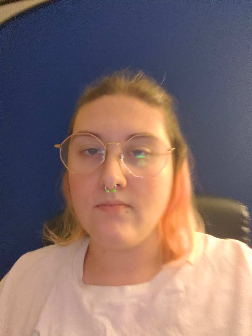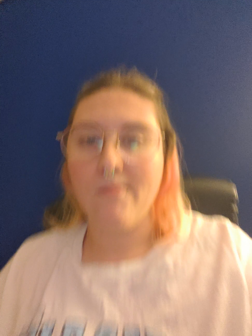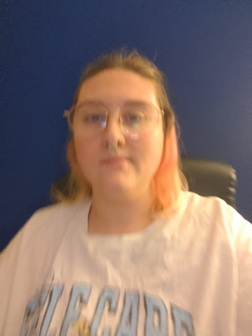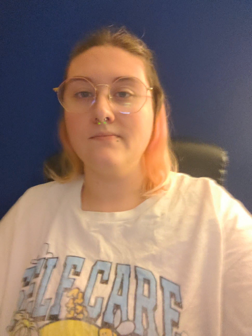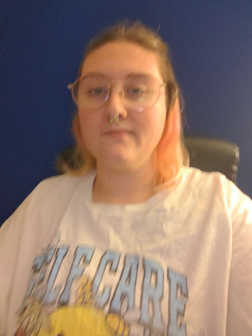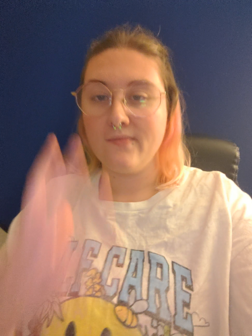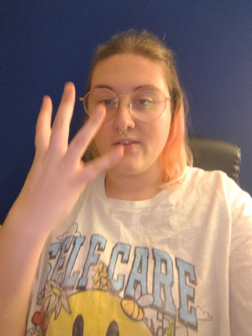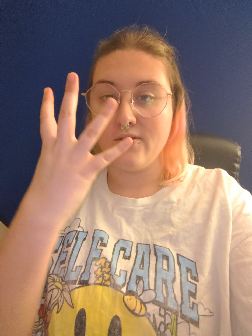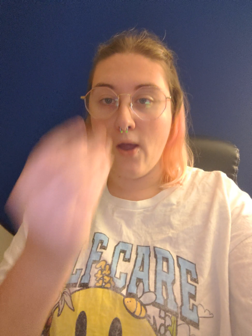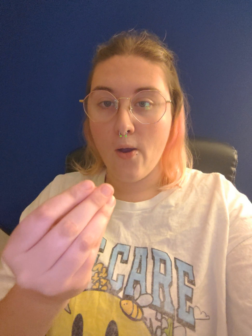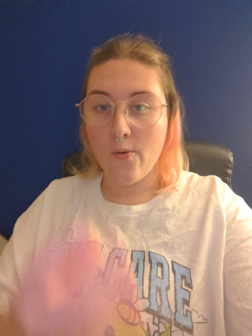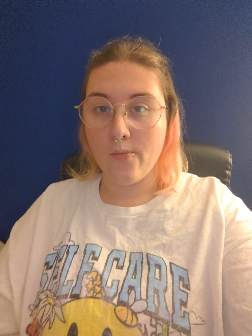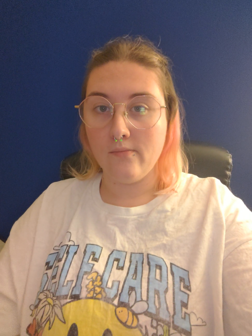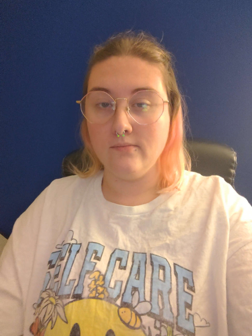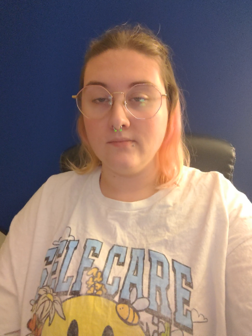go